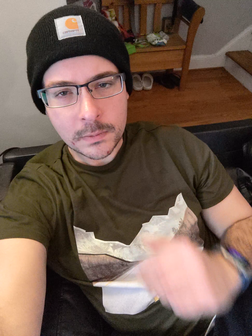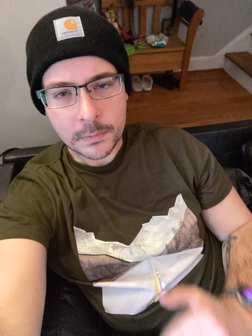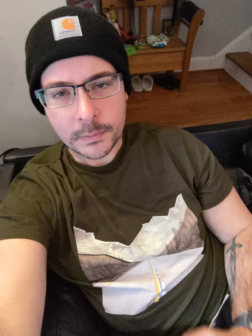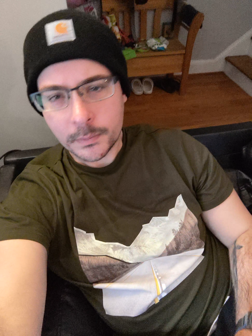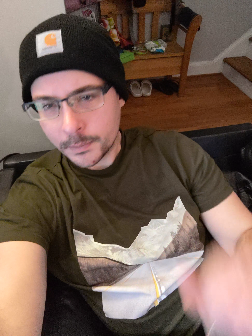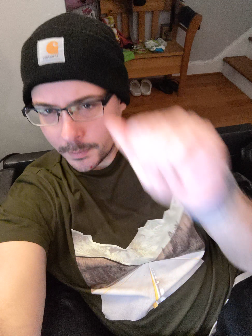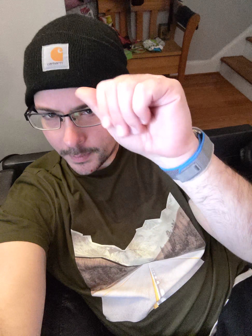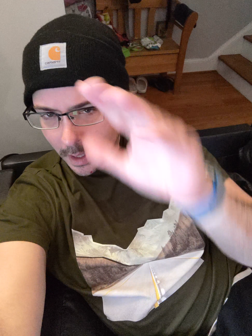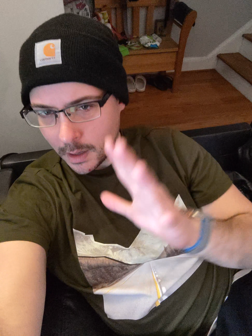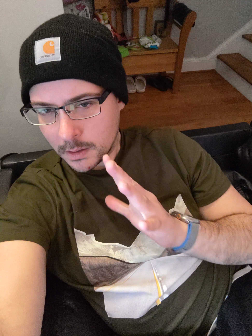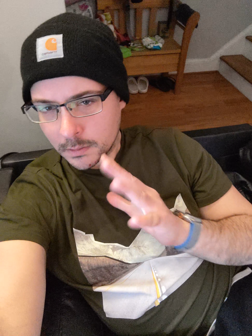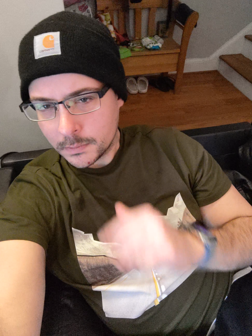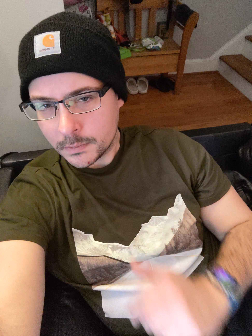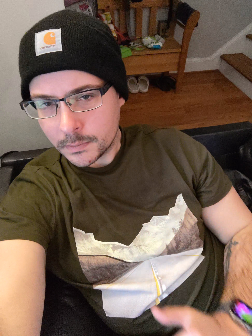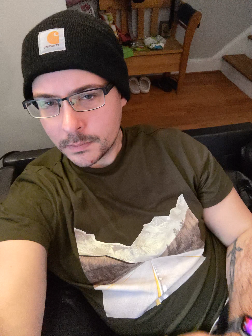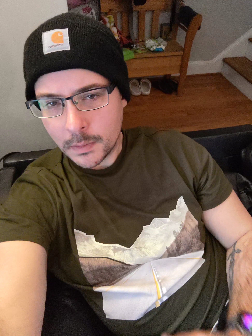man